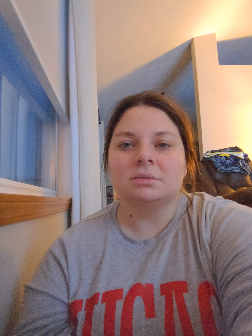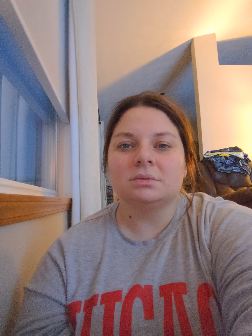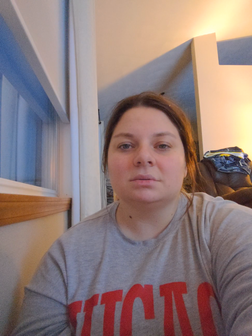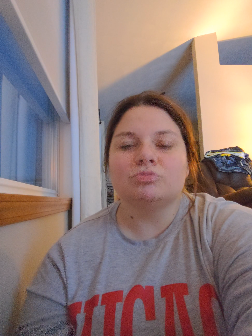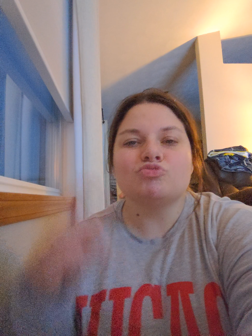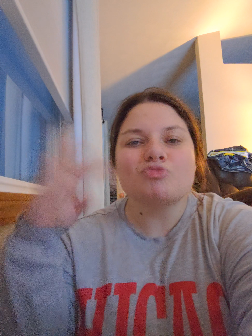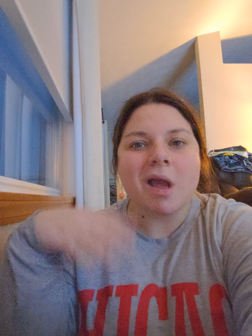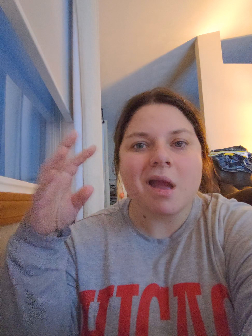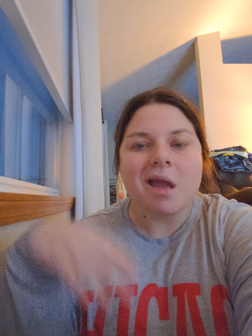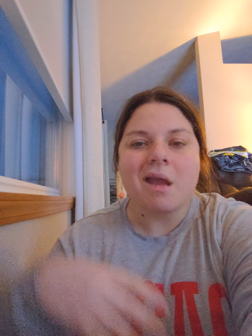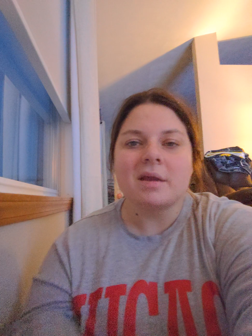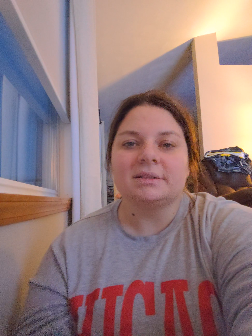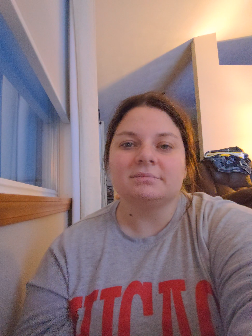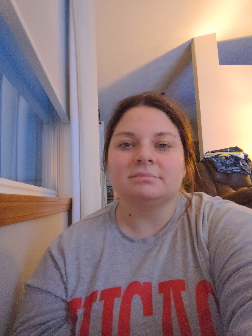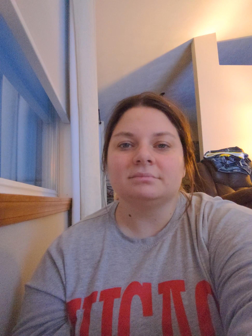rain